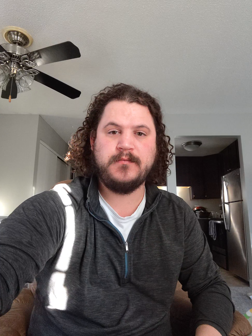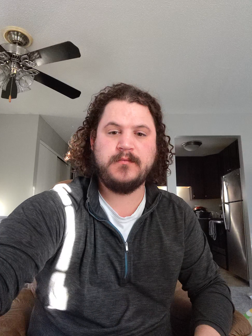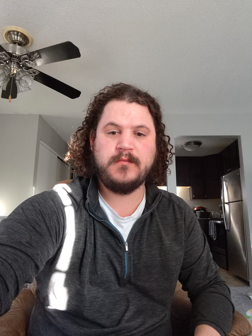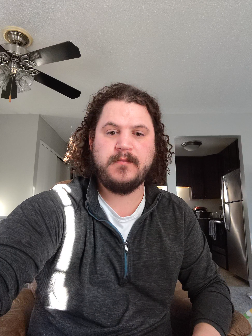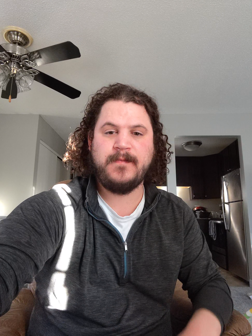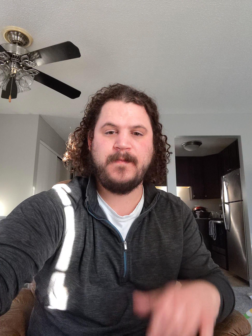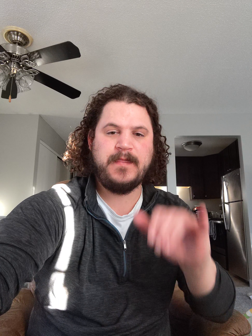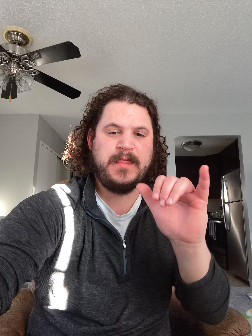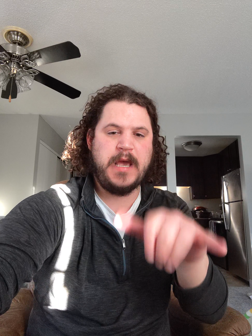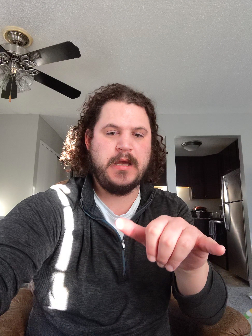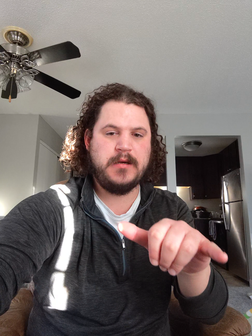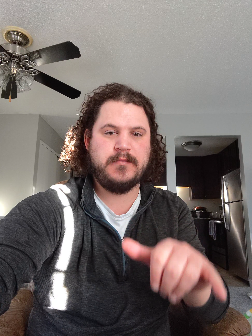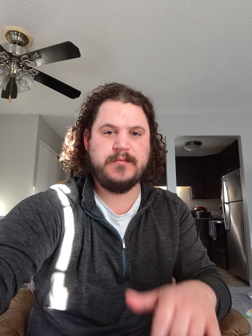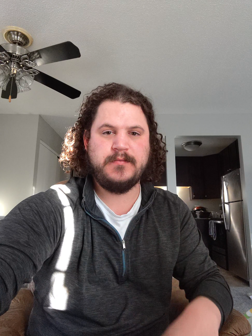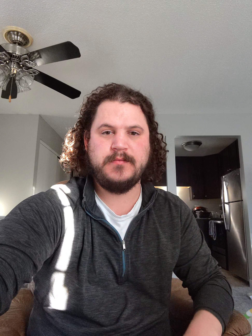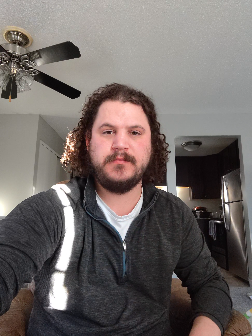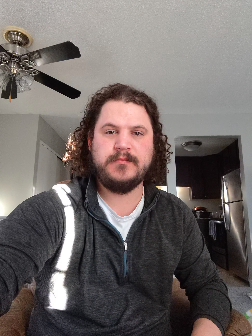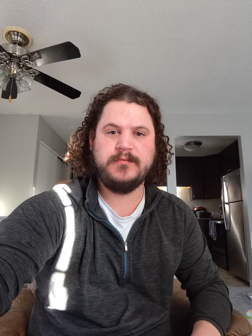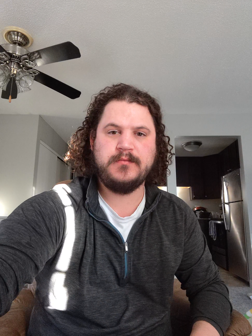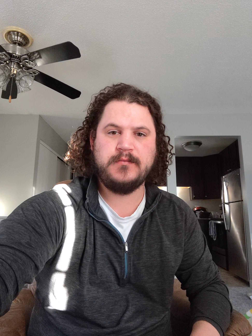that